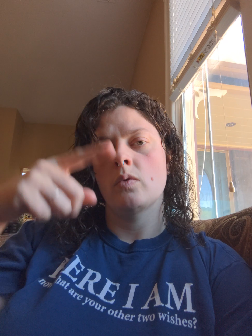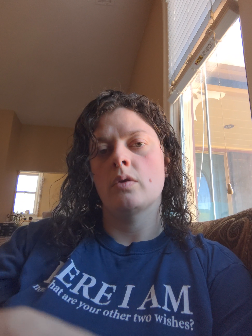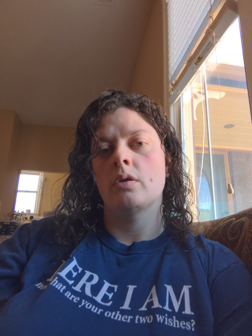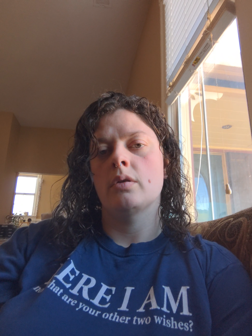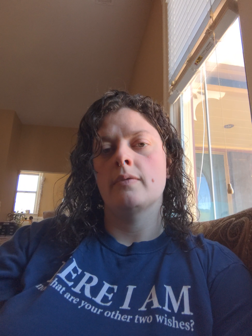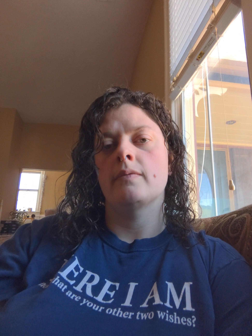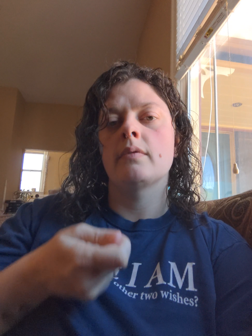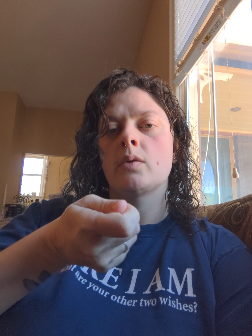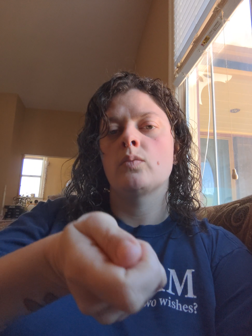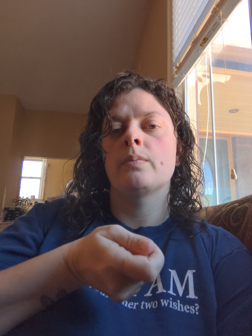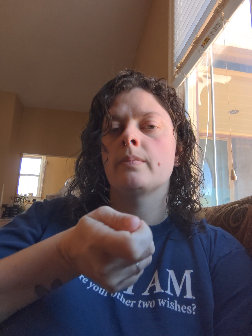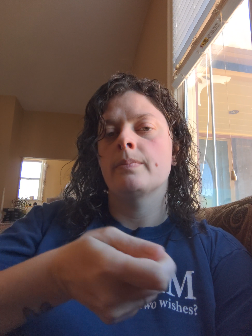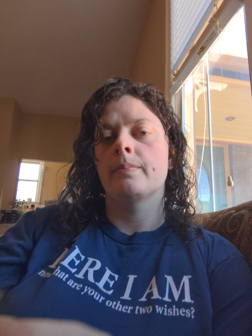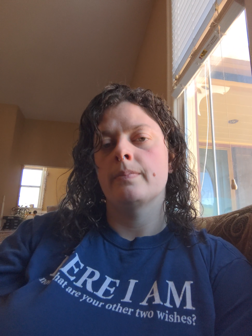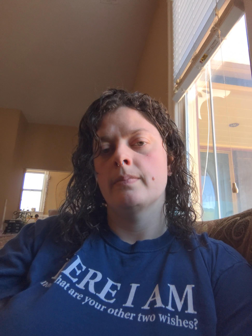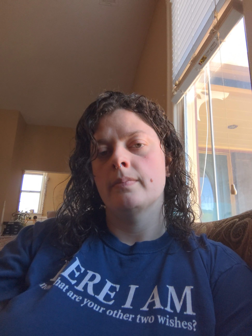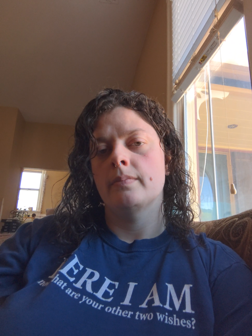vacuum